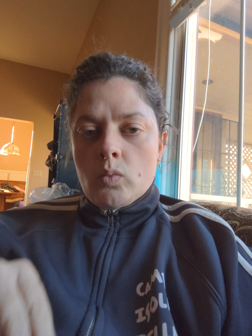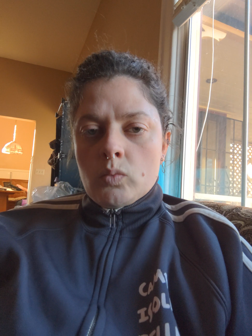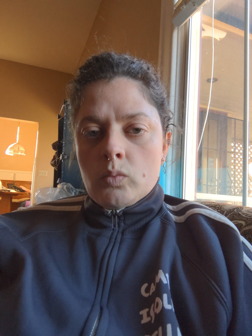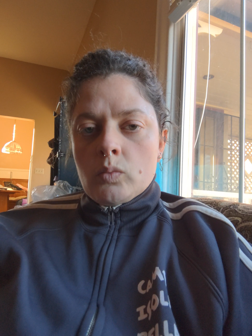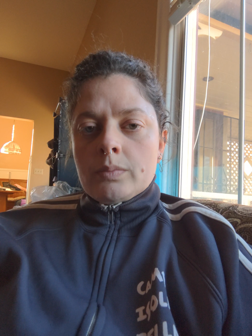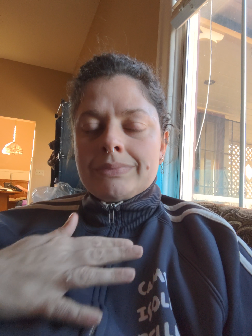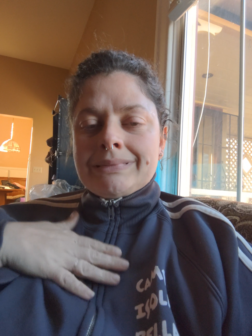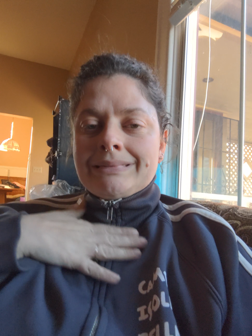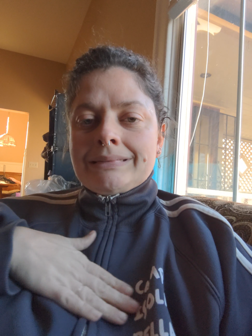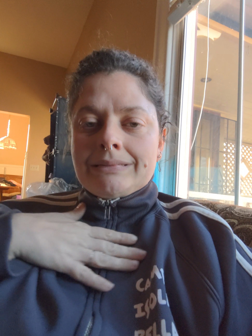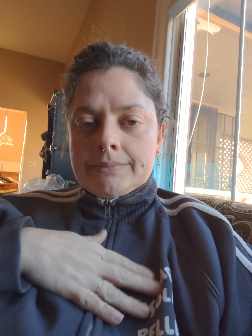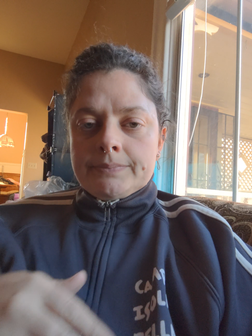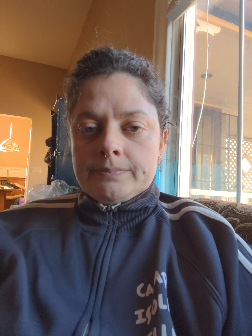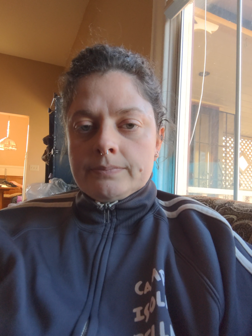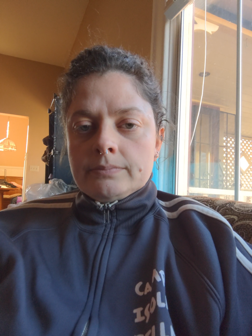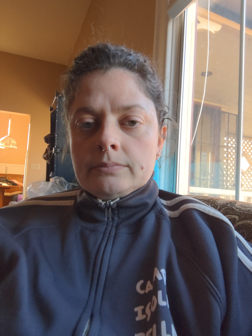please